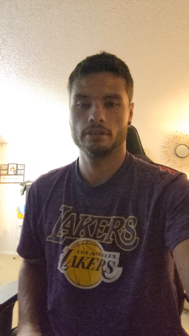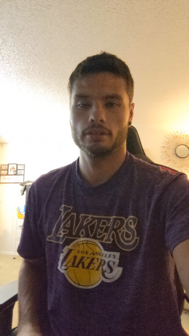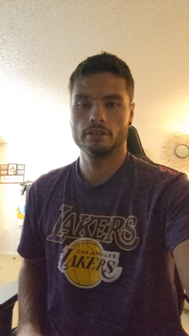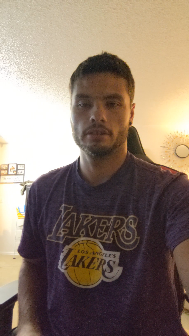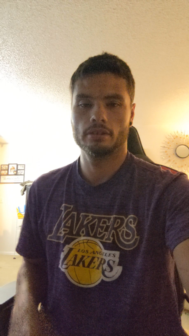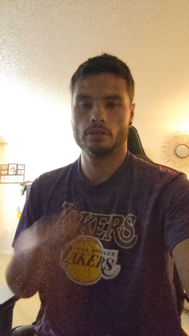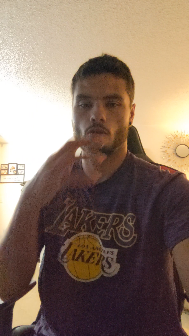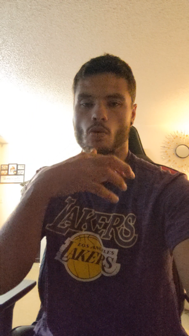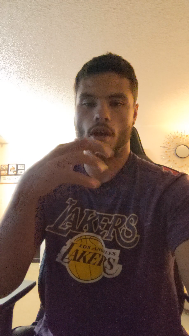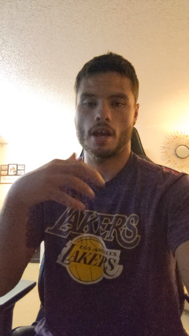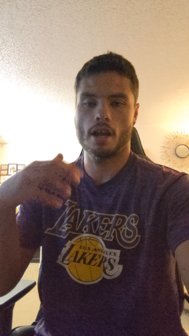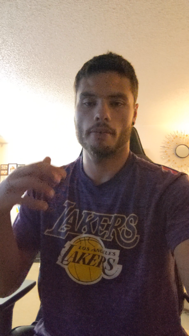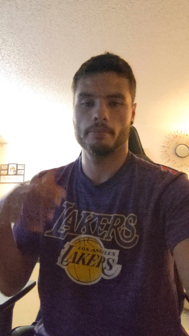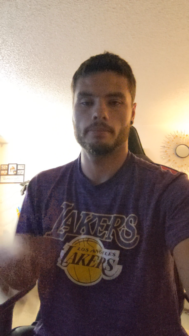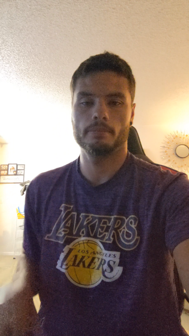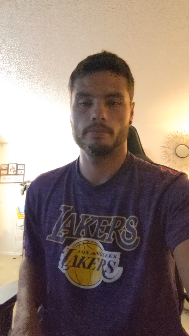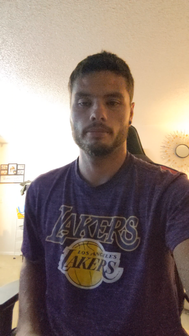grapes